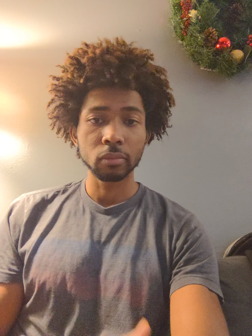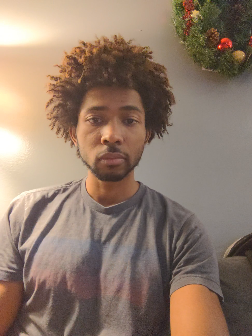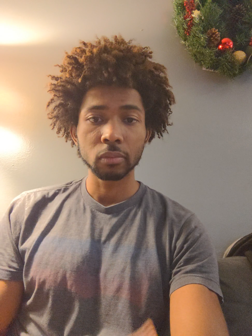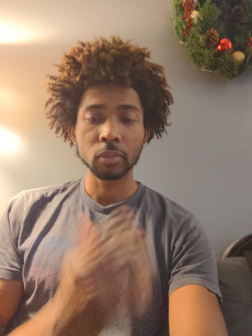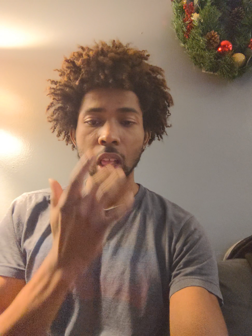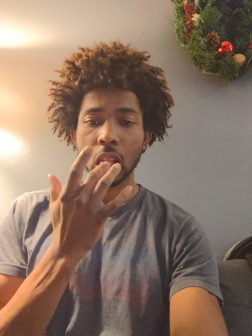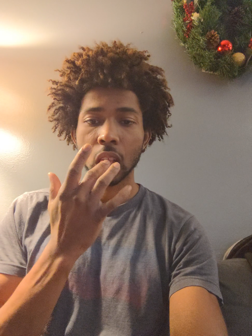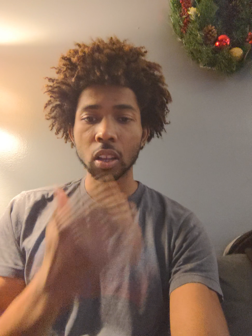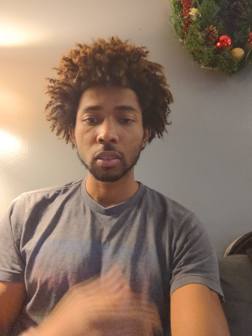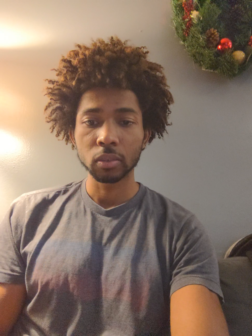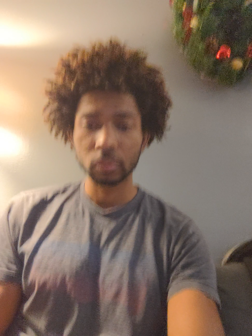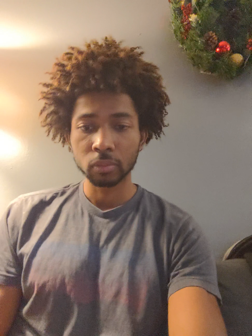taste